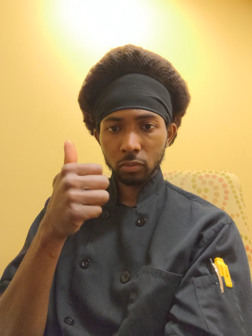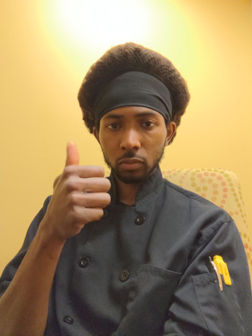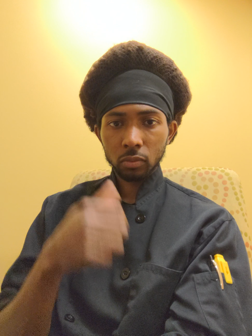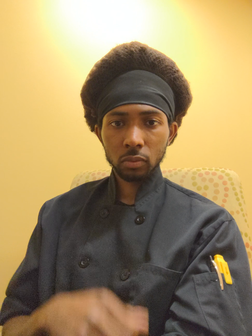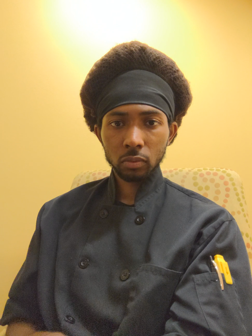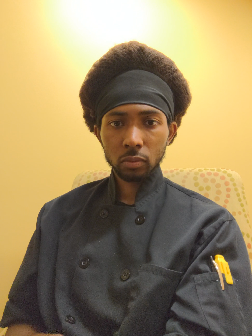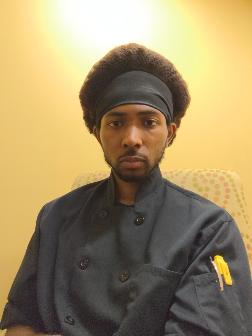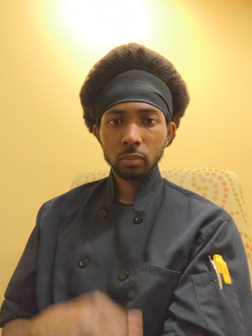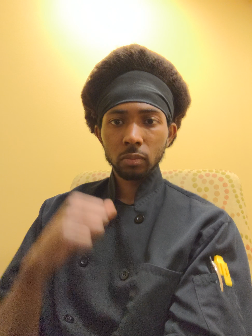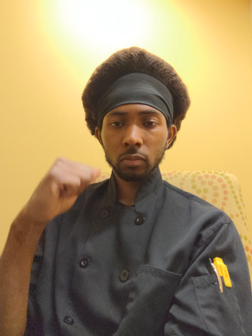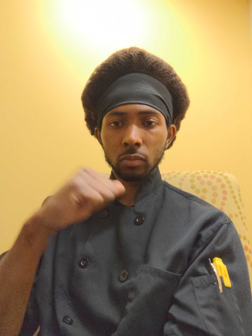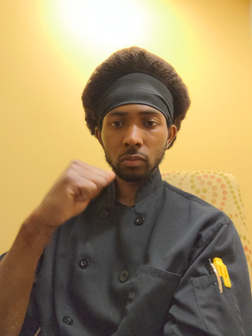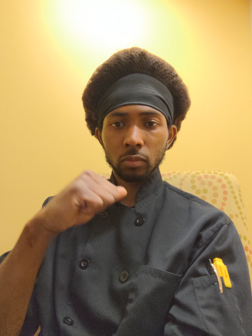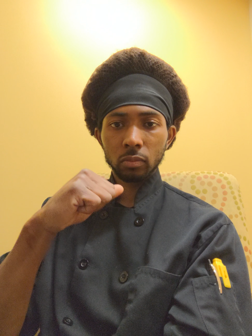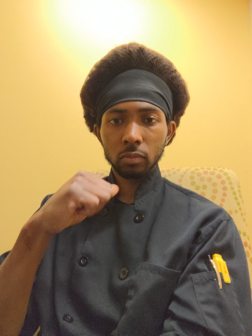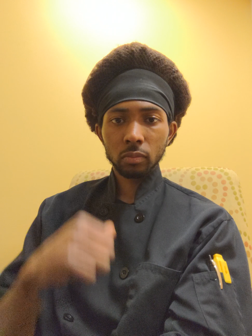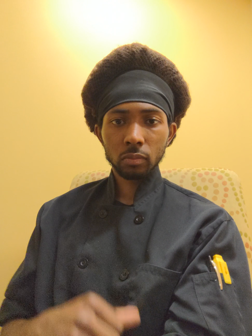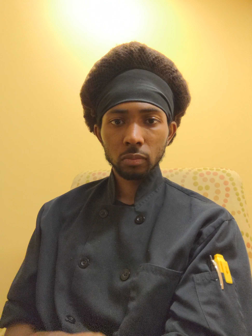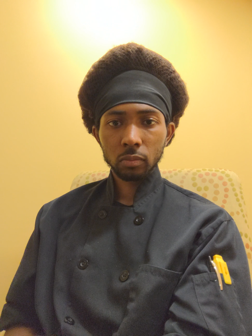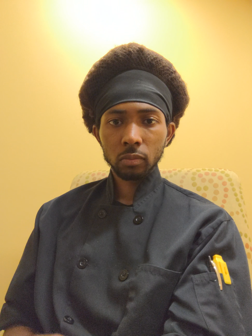rock